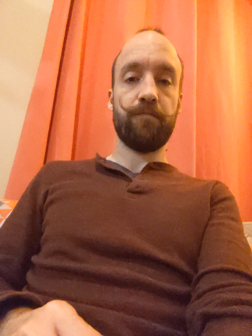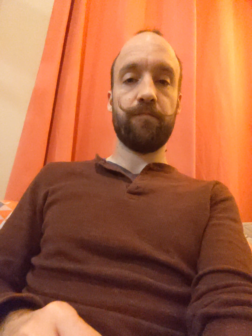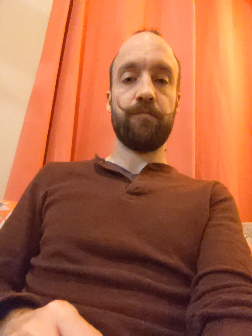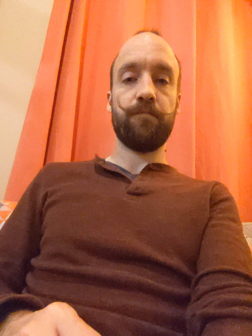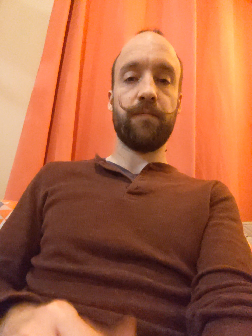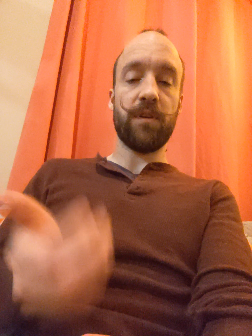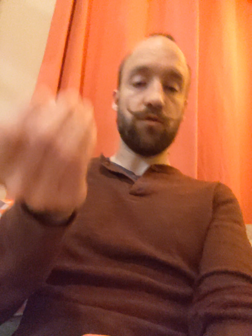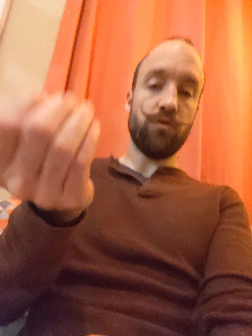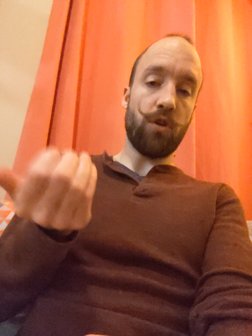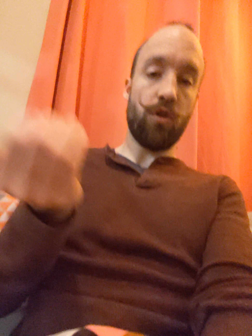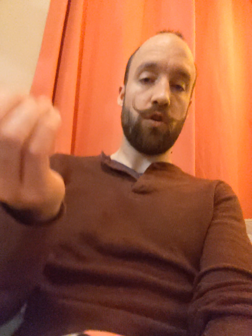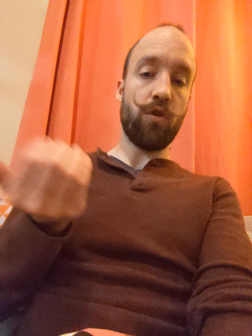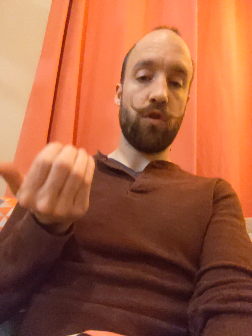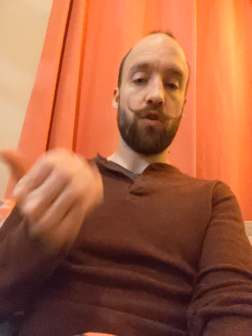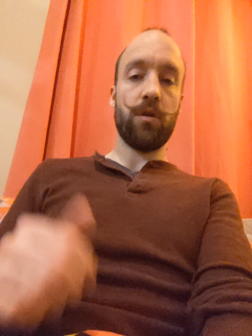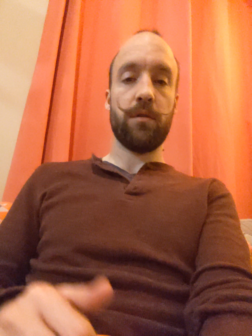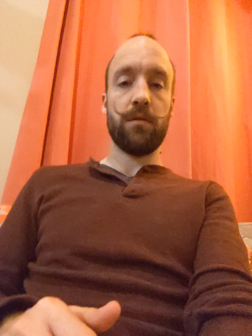drawer